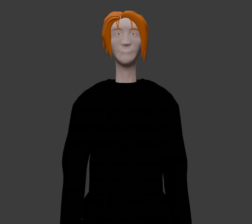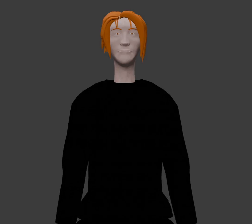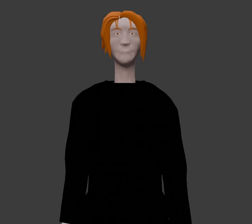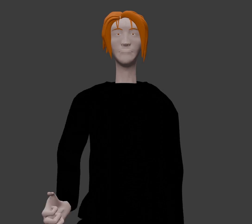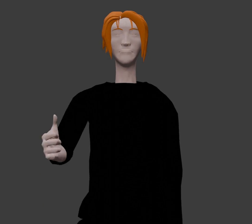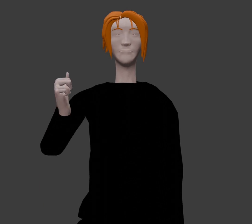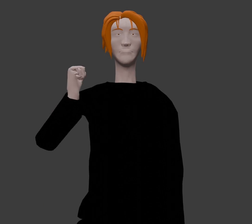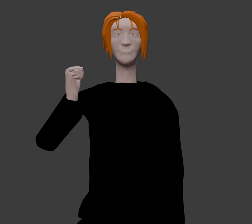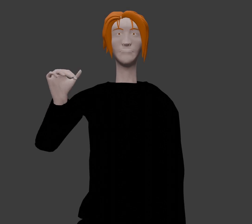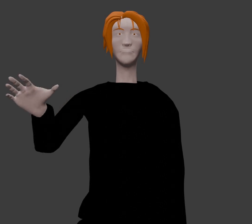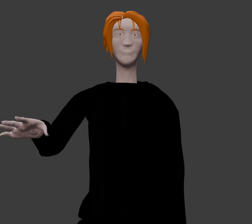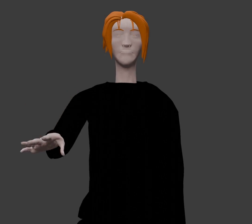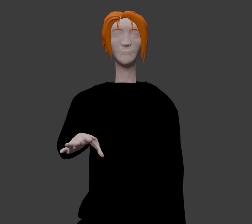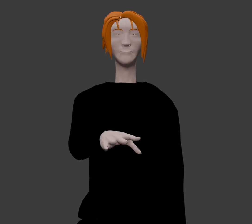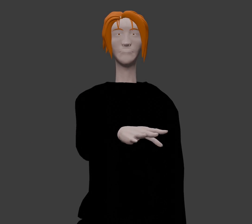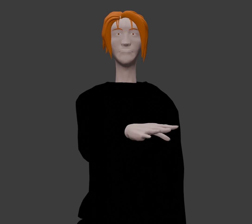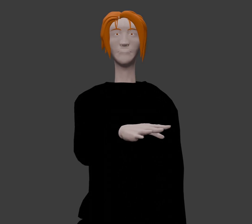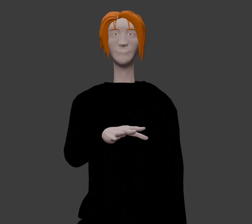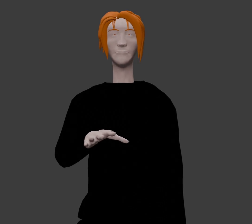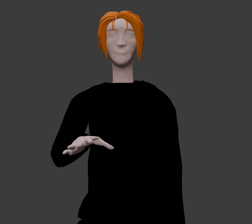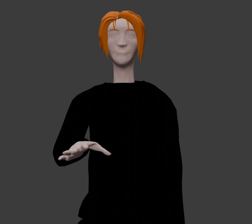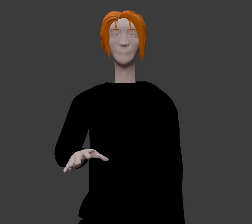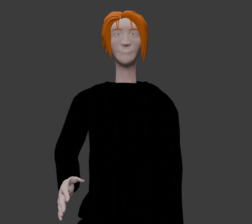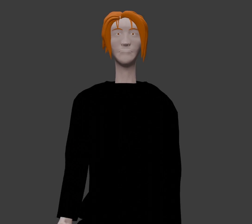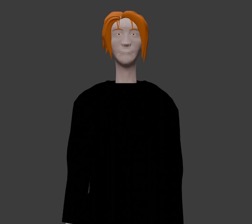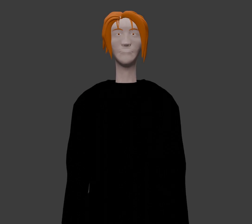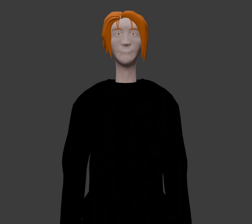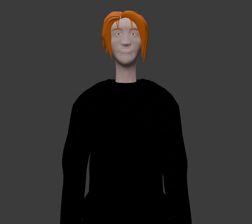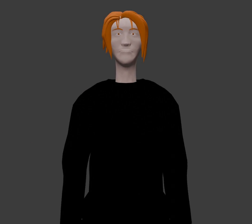Backyard